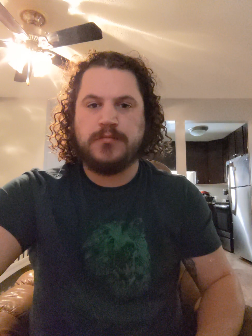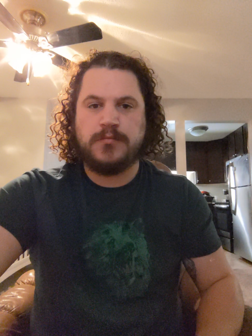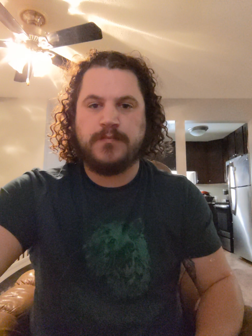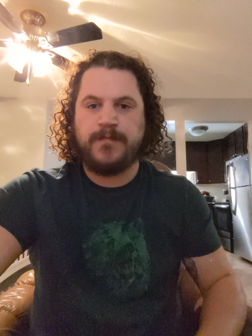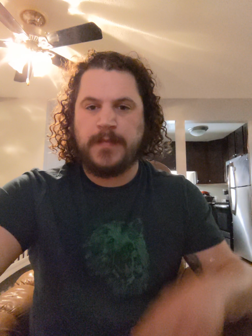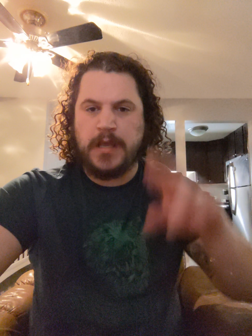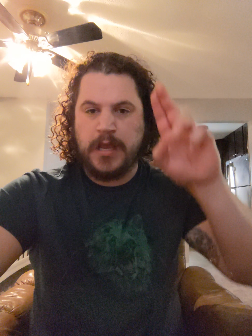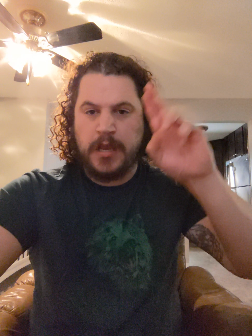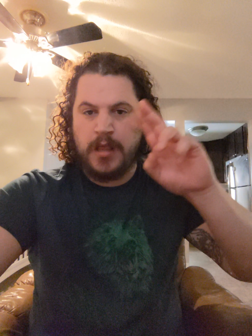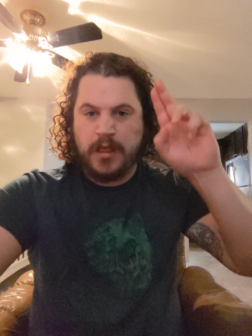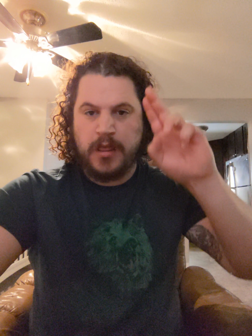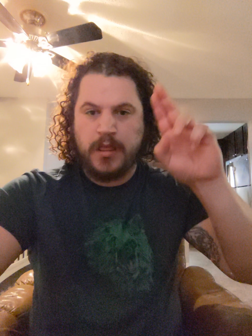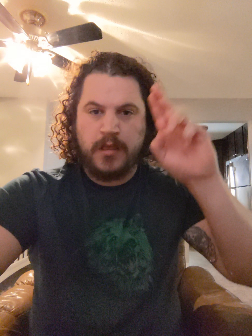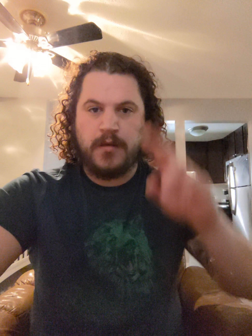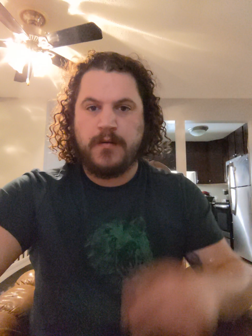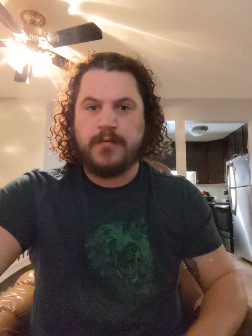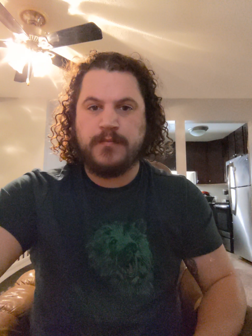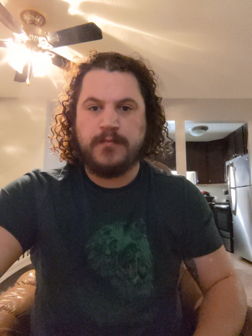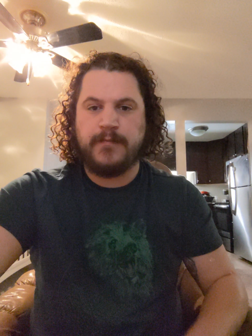uncle